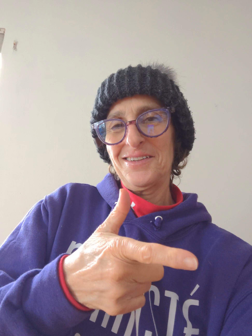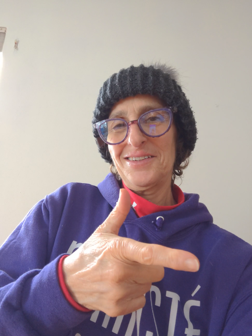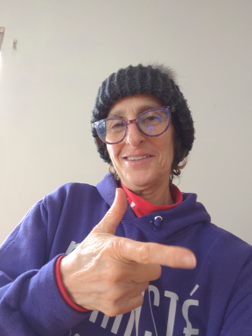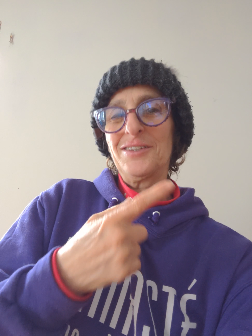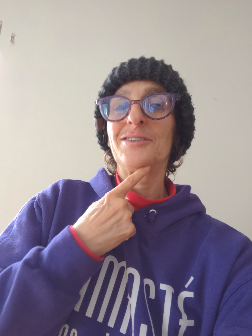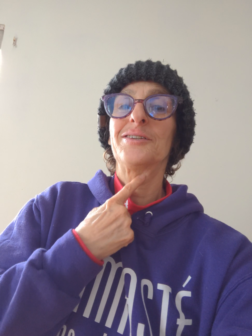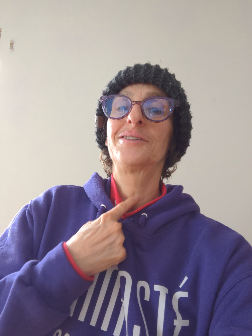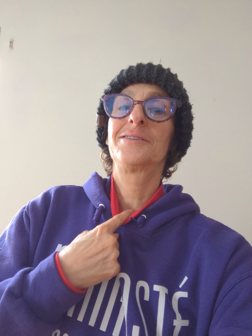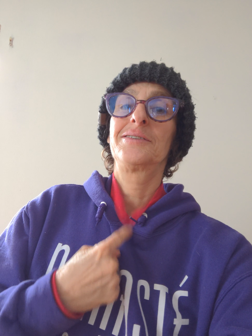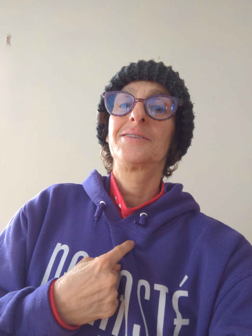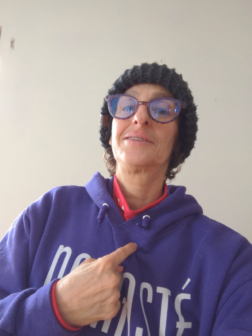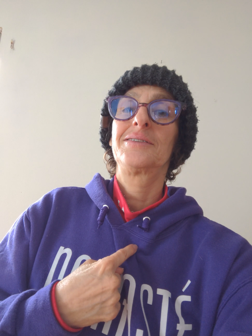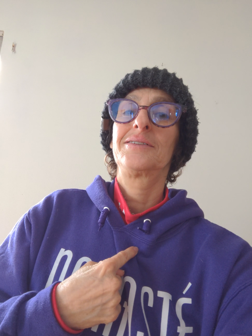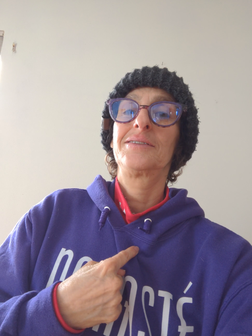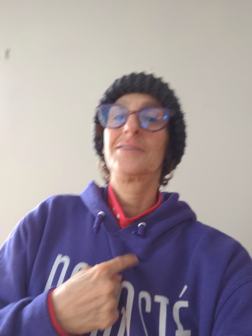thirsty